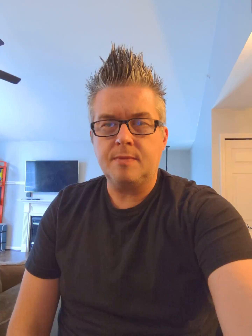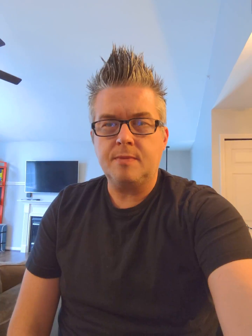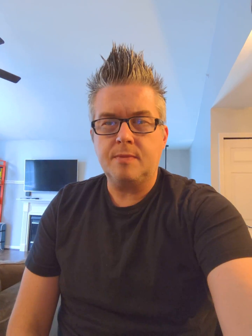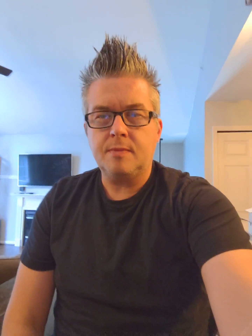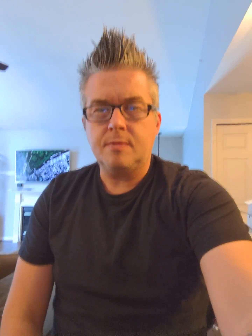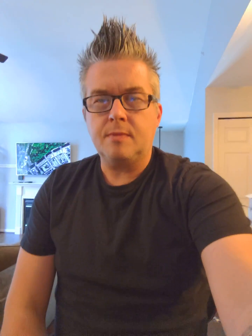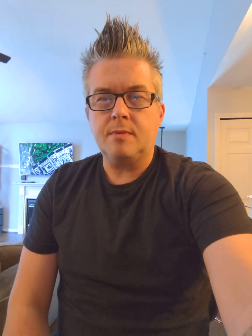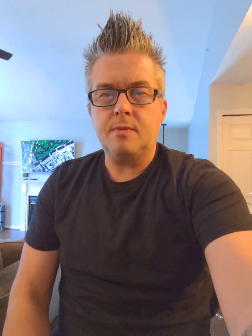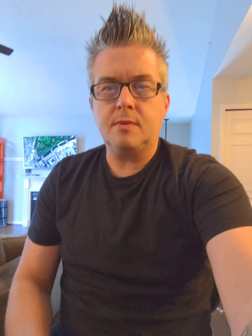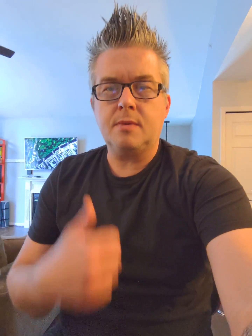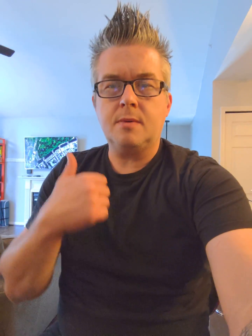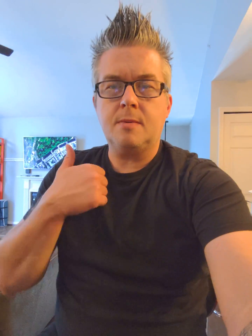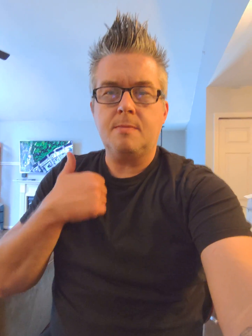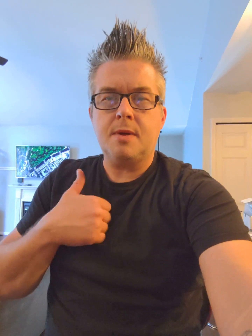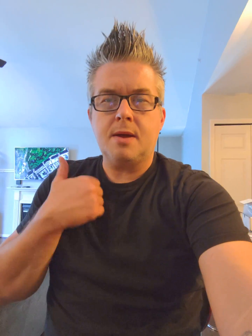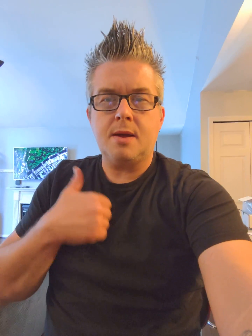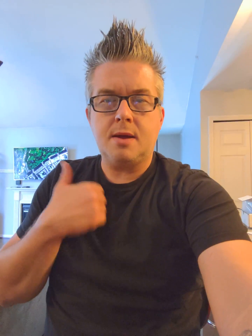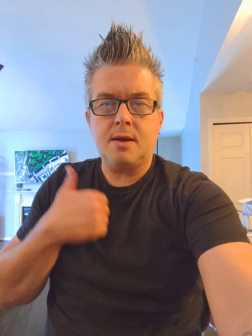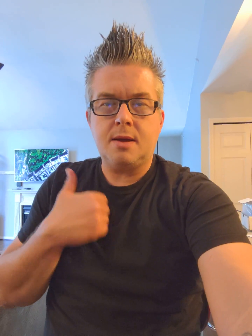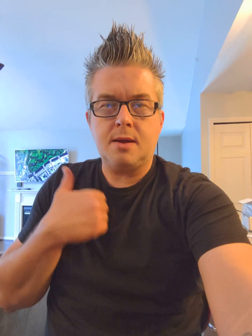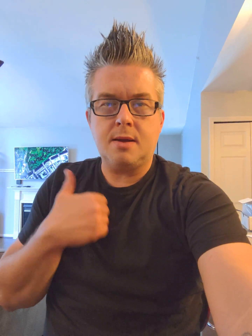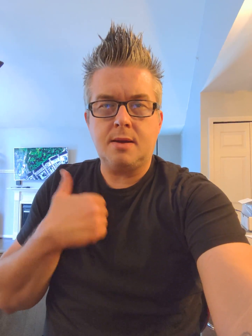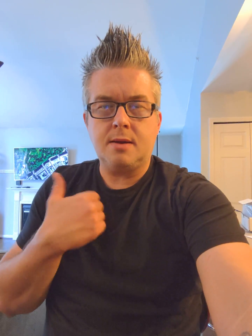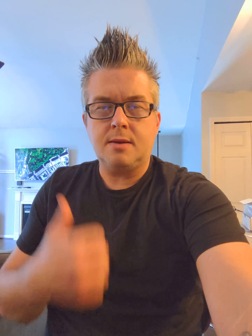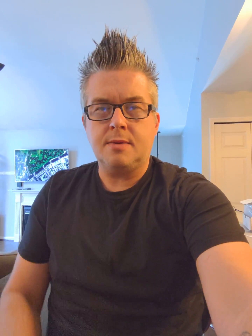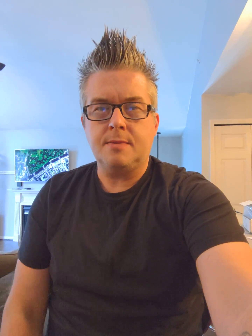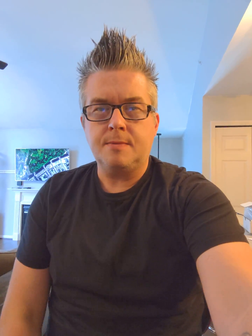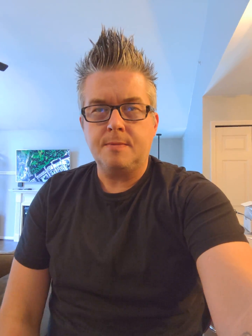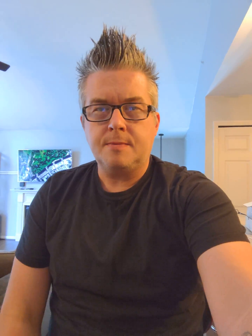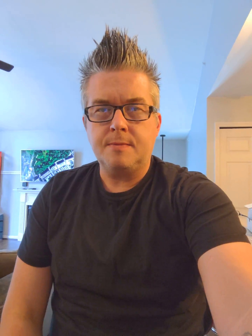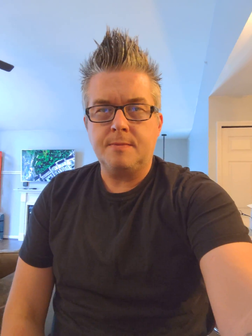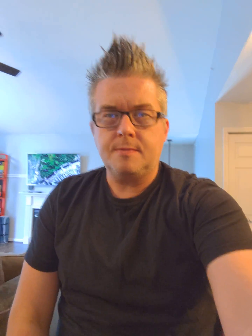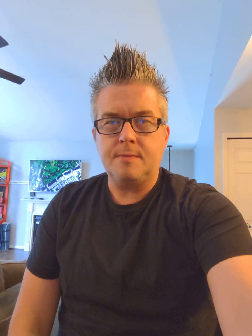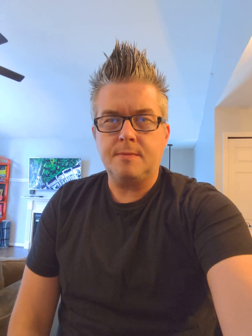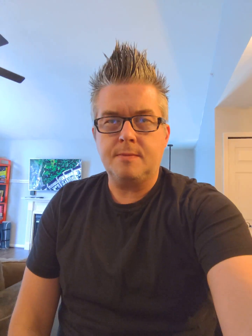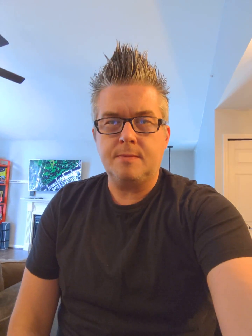bathtub